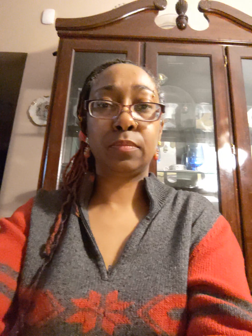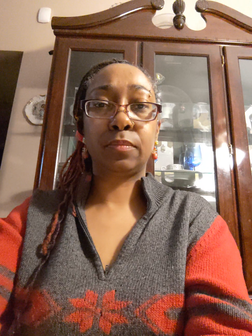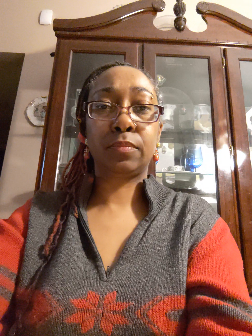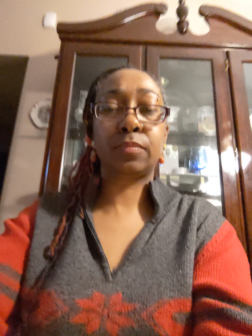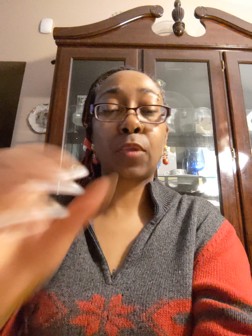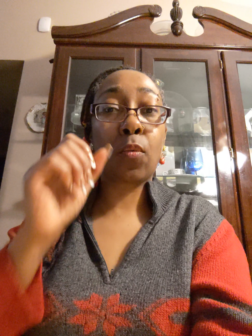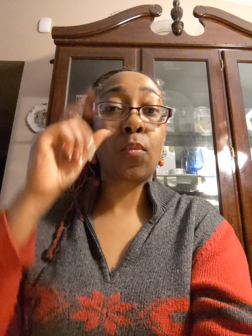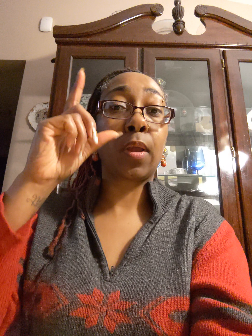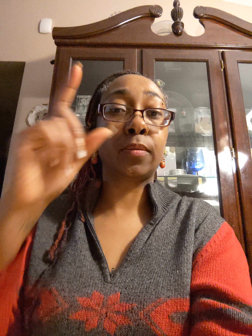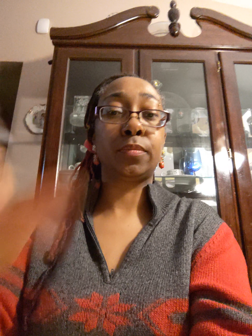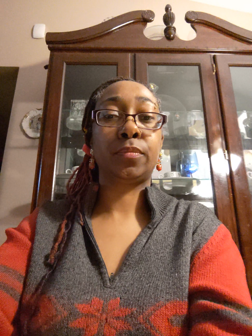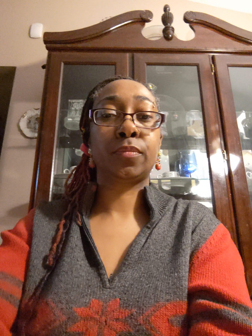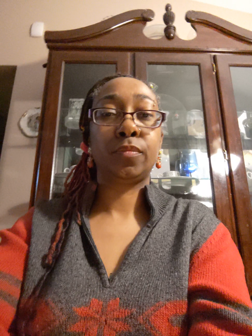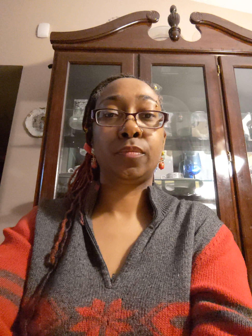wake